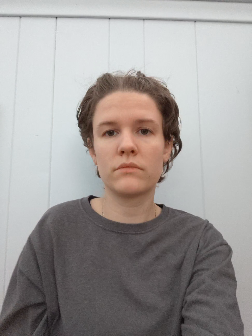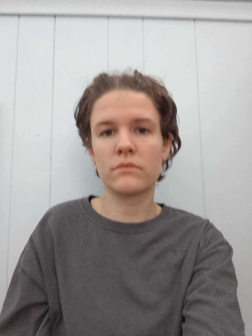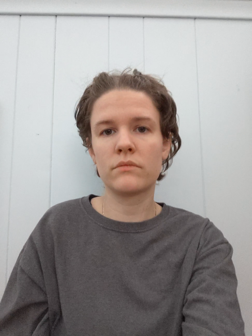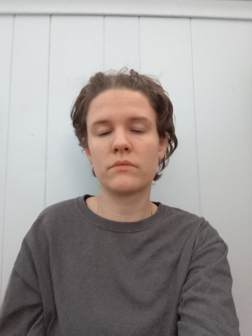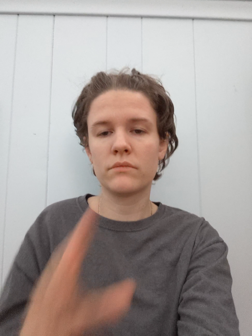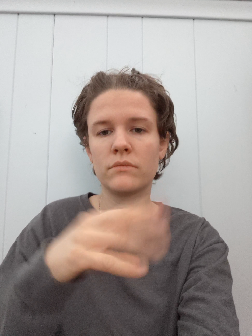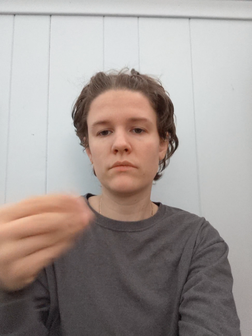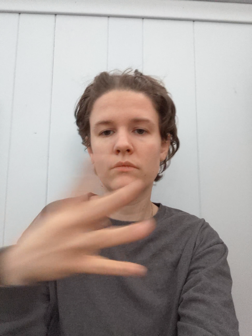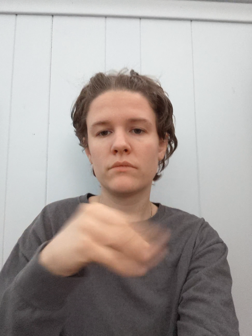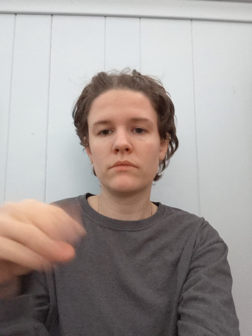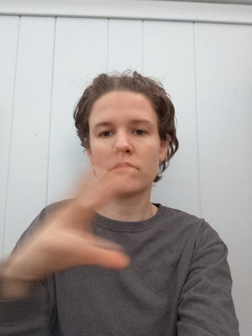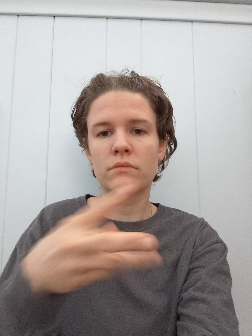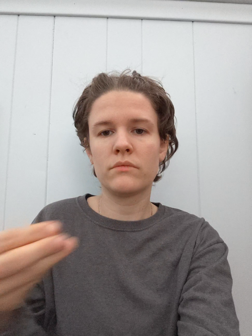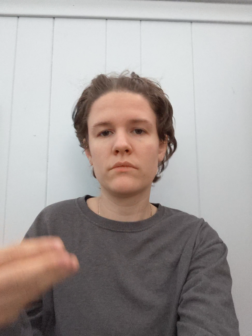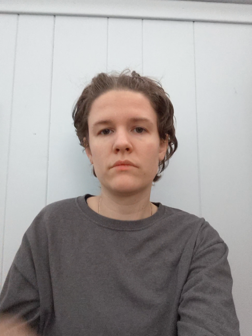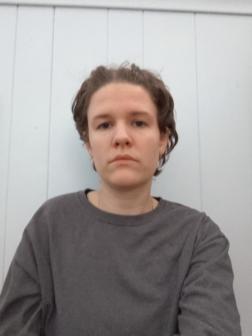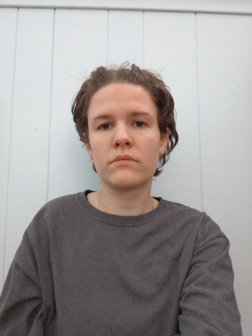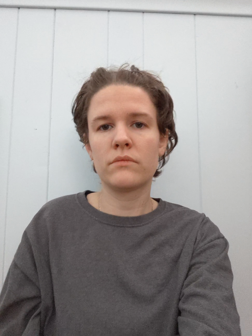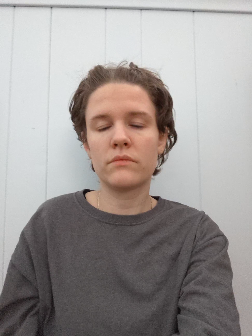story